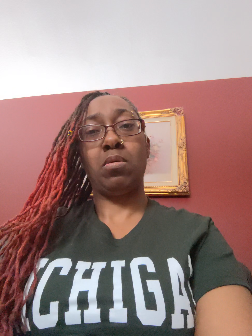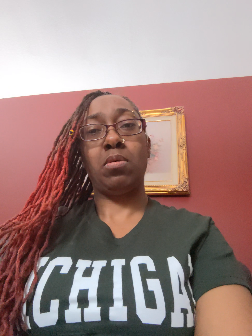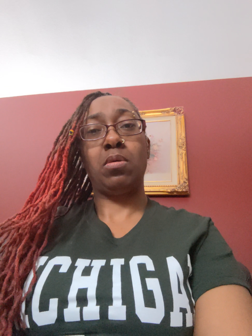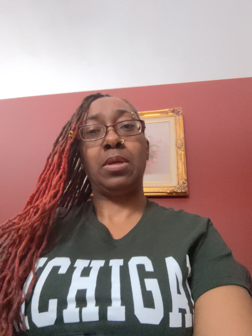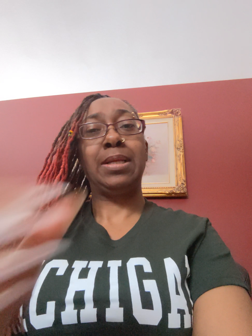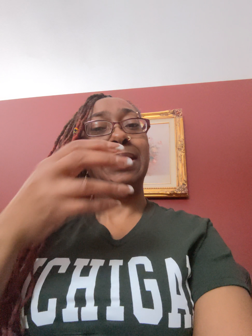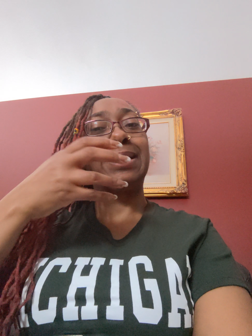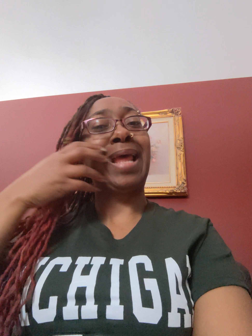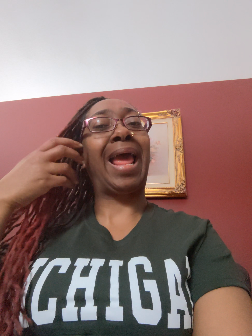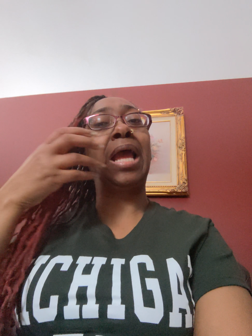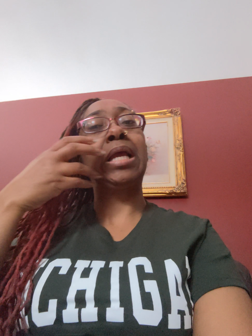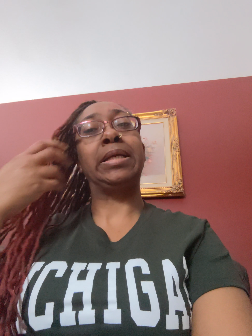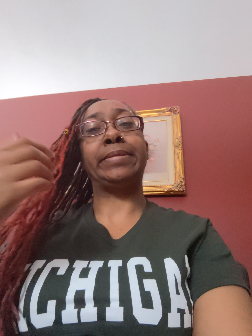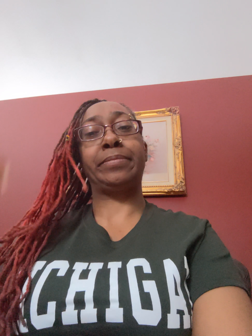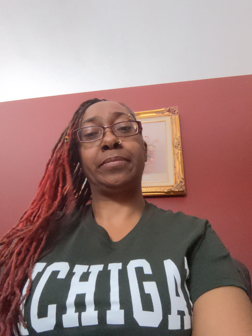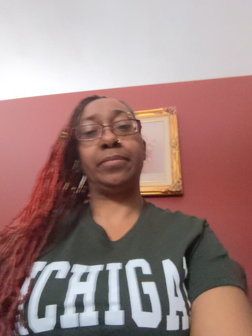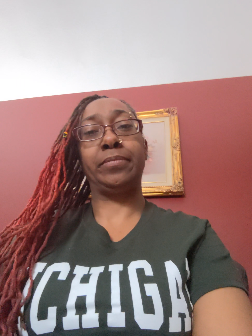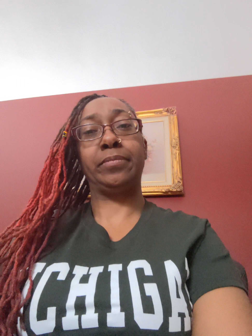tiger